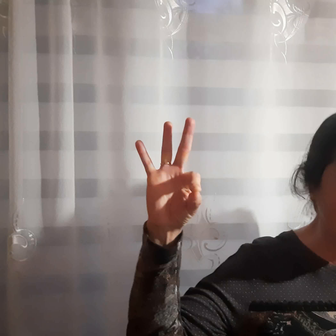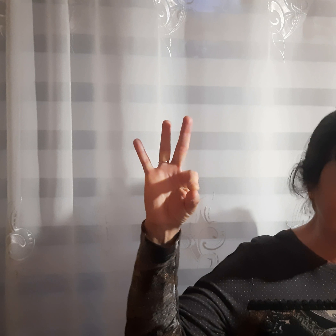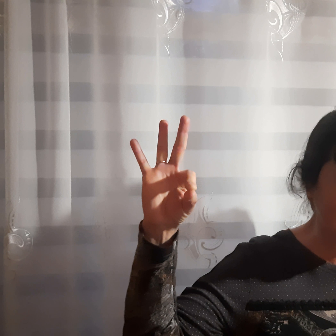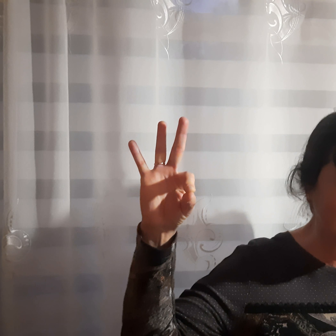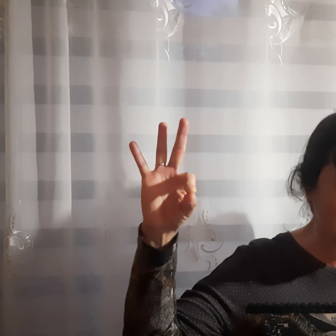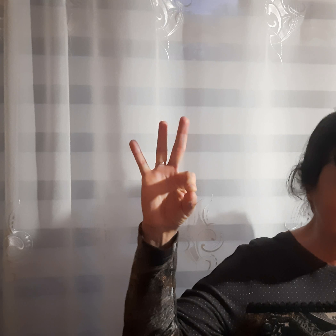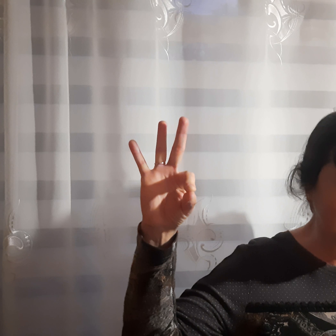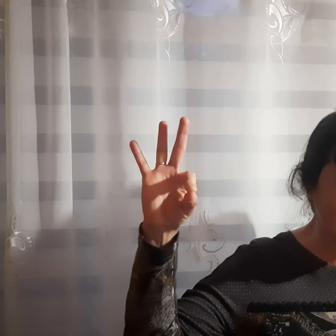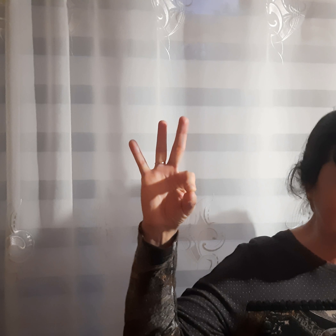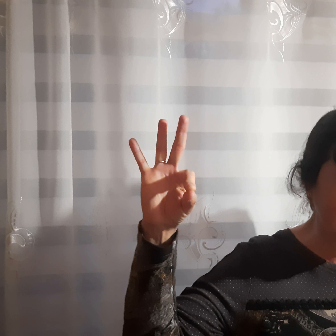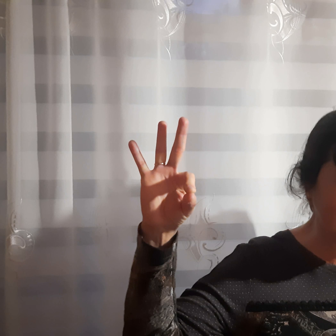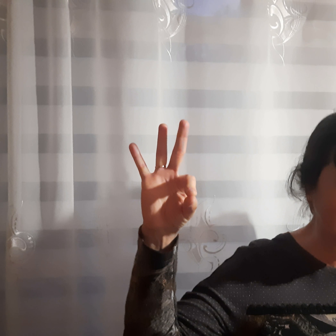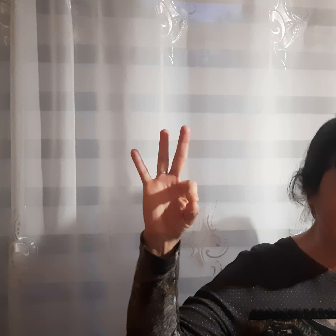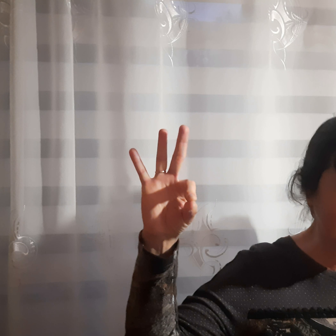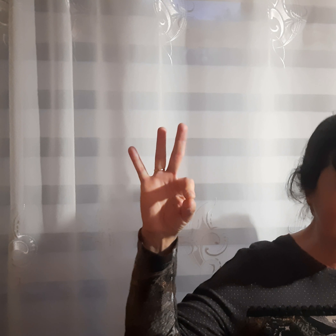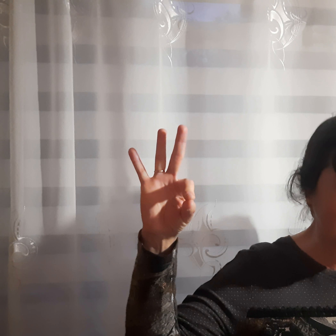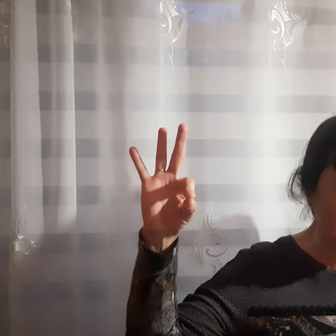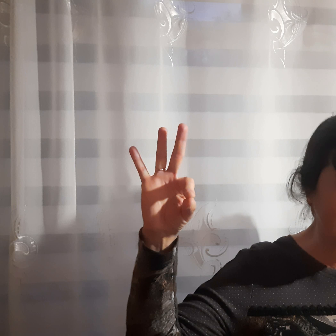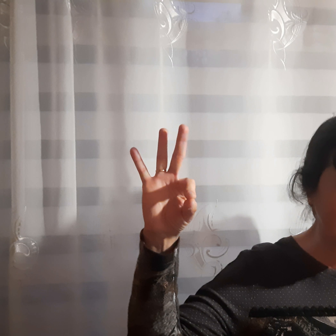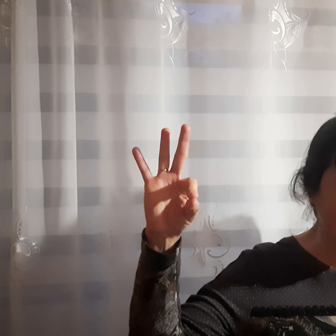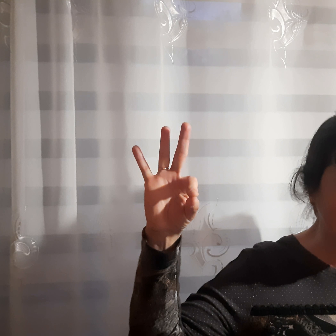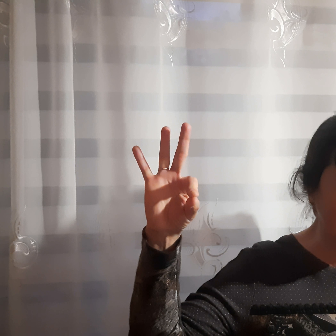О